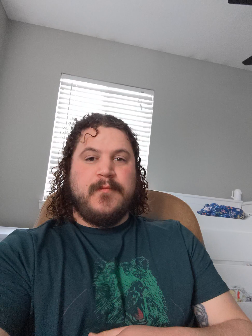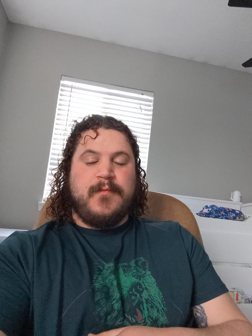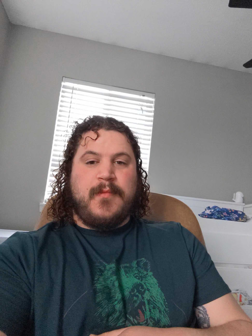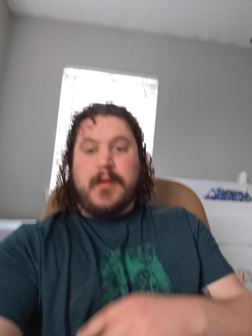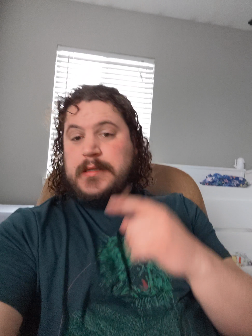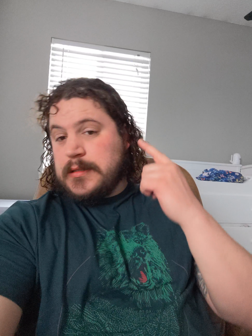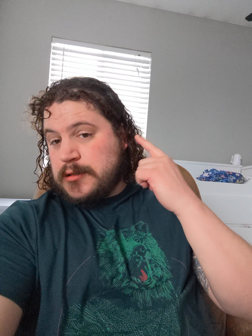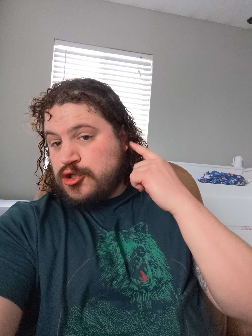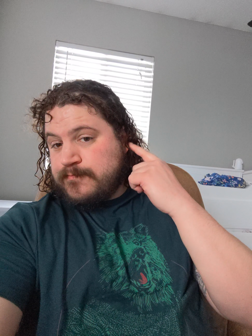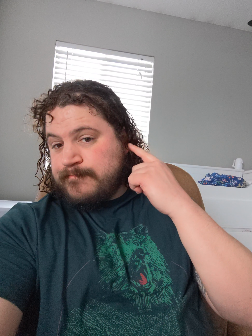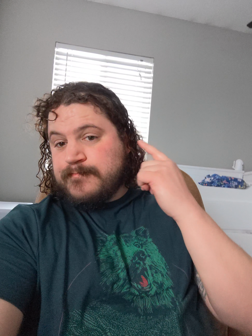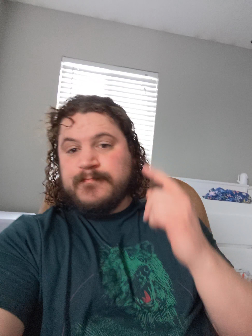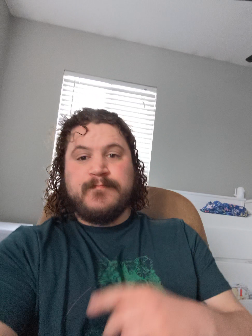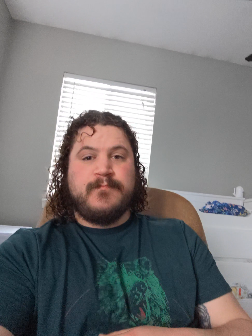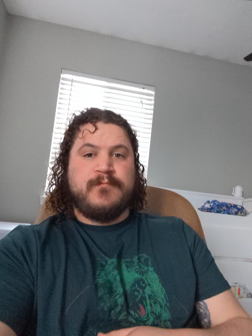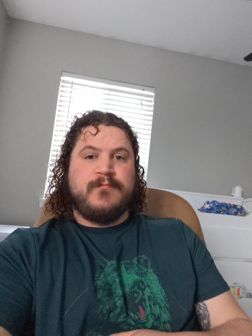ear